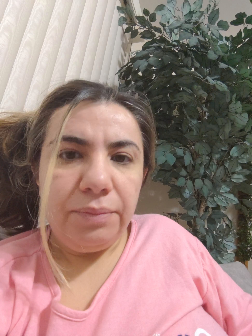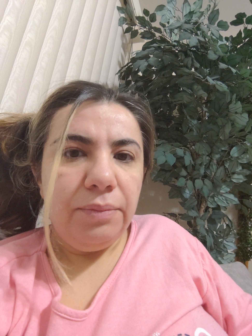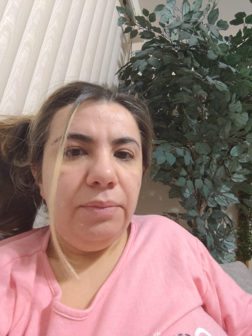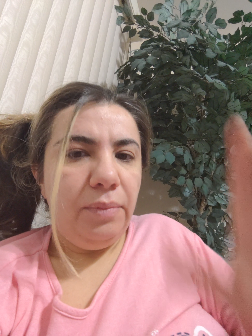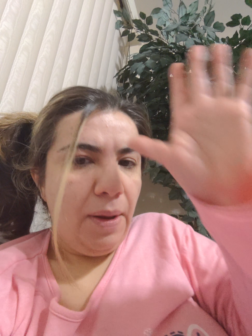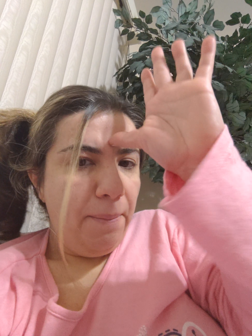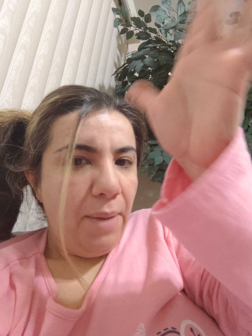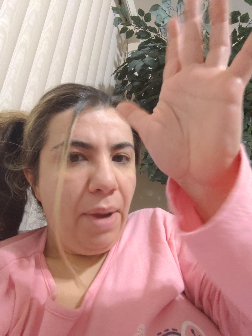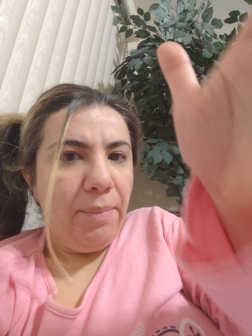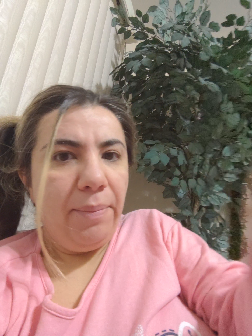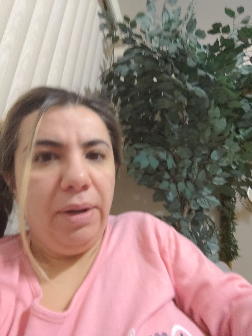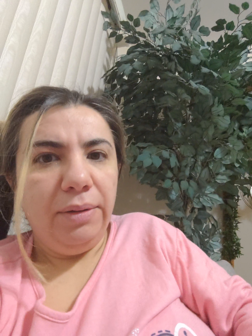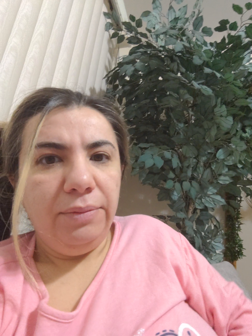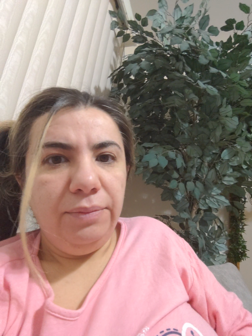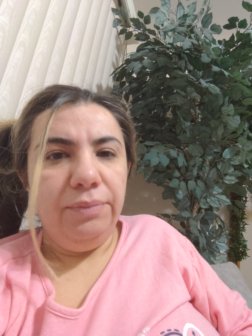grandpa